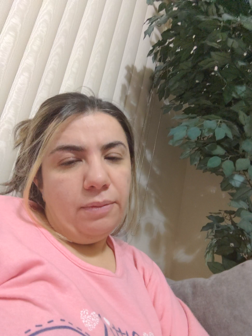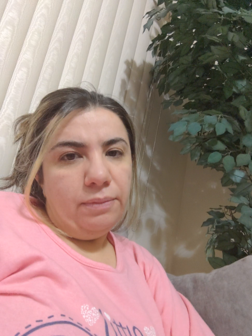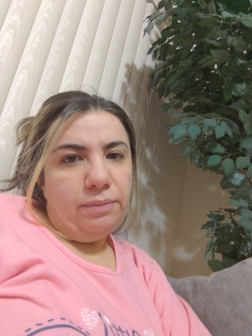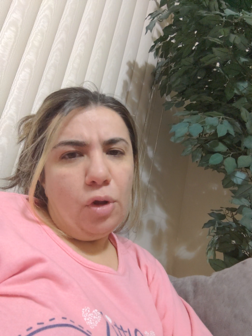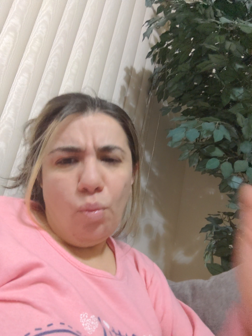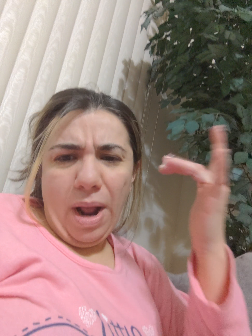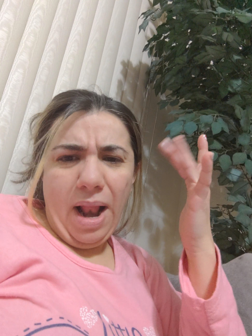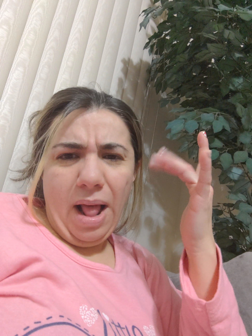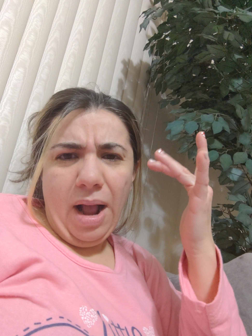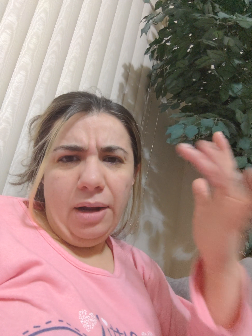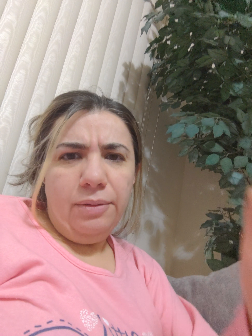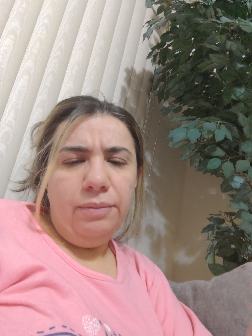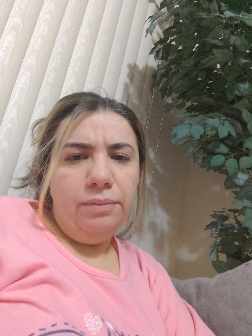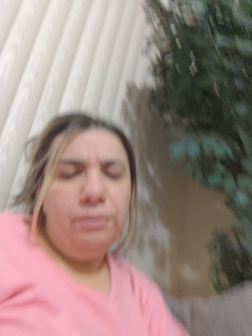why